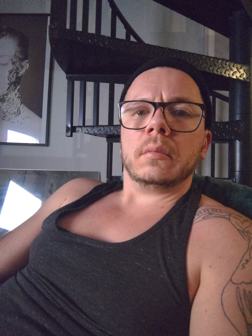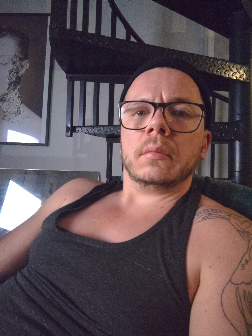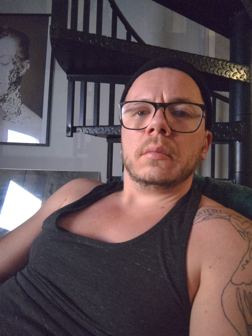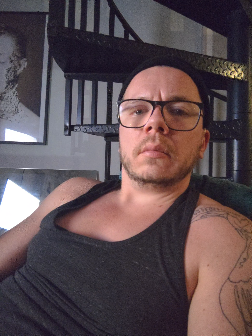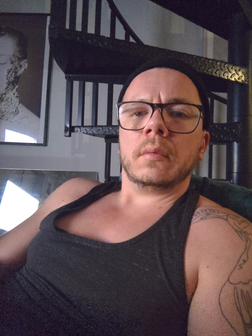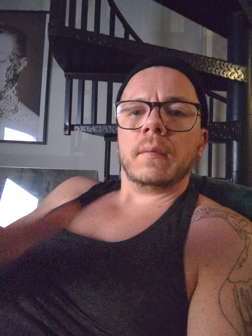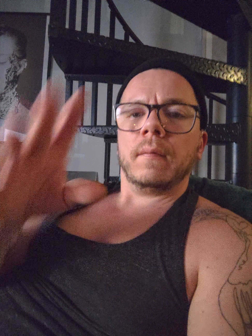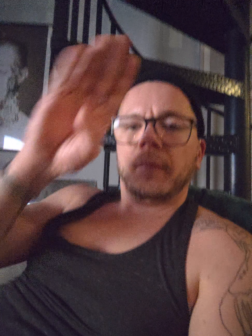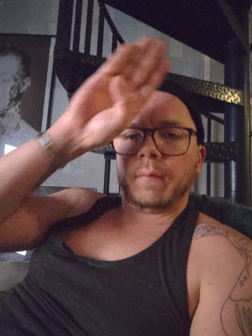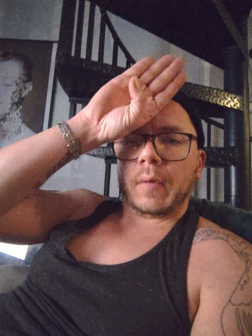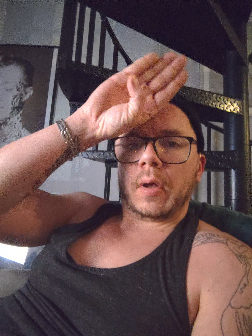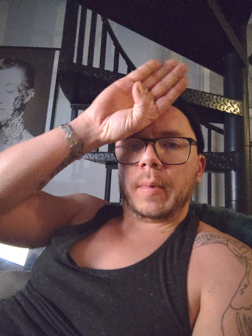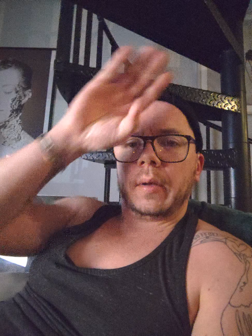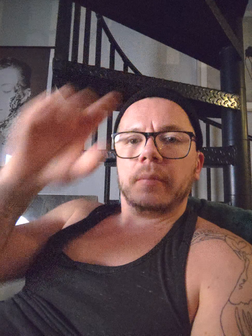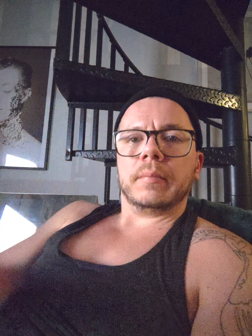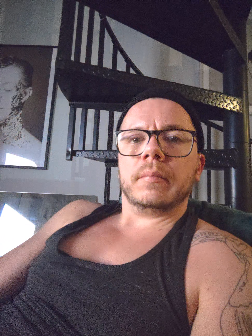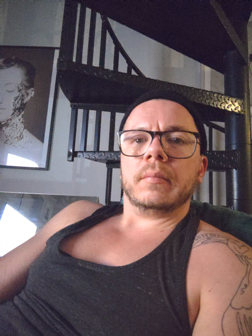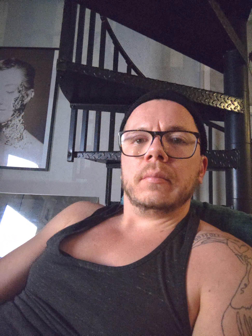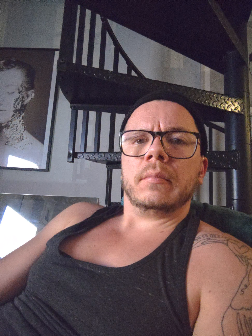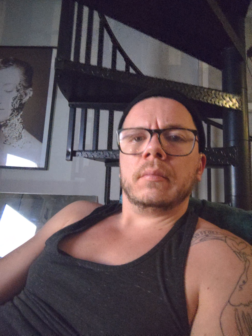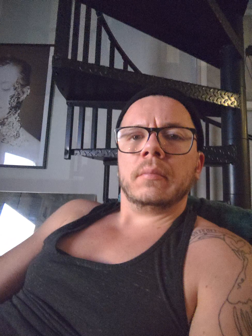fireman